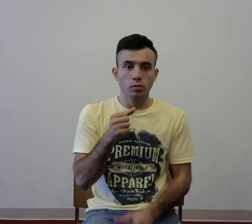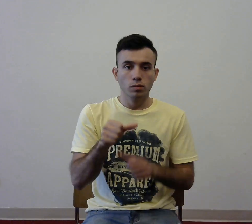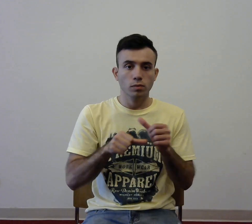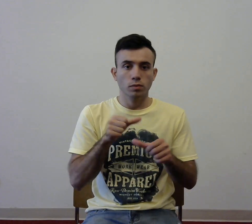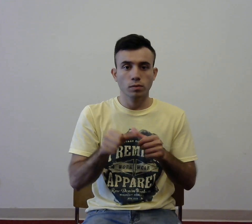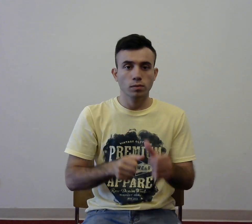il